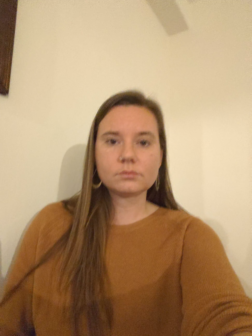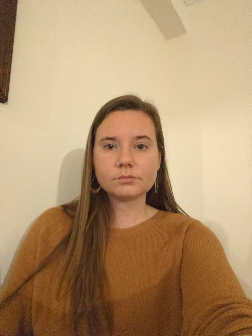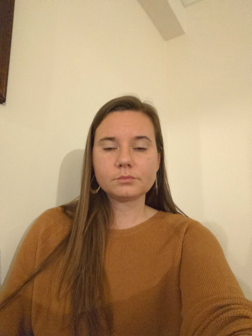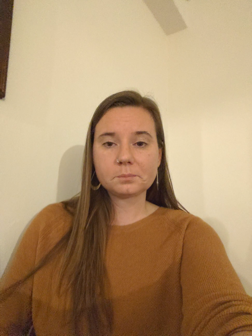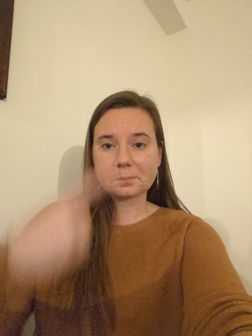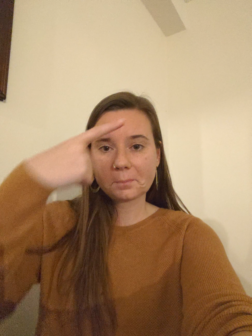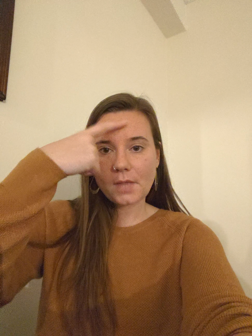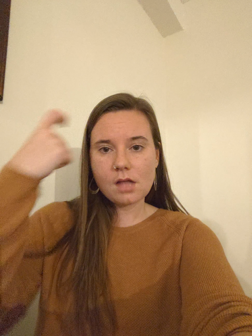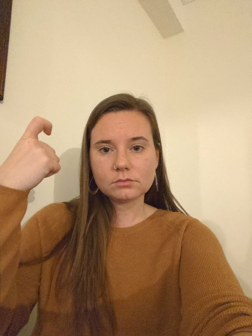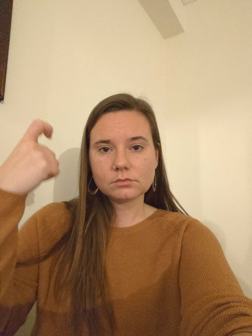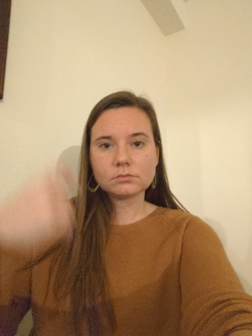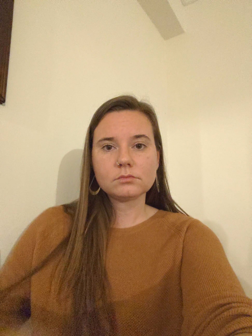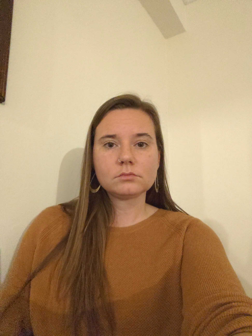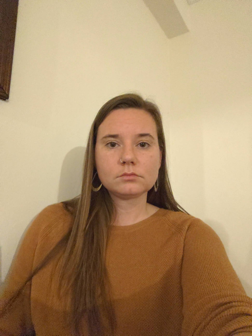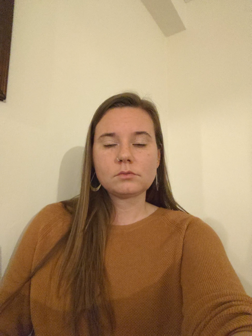because